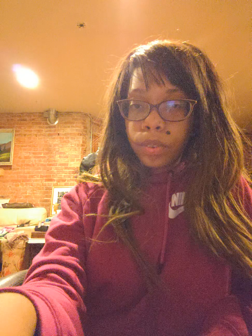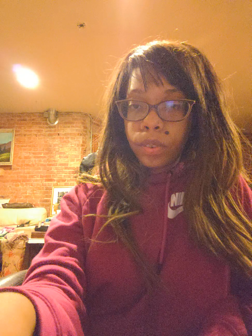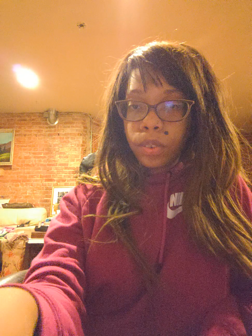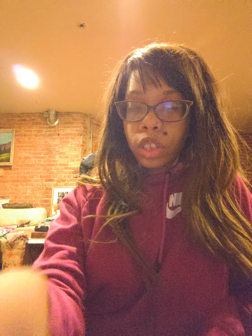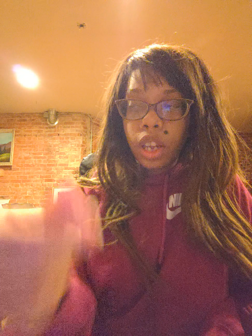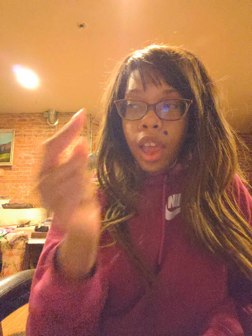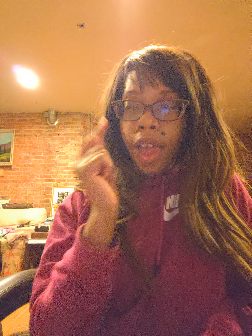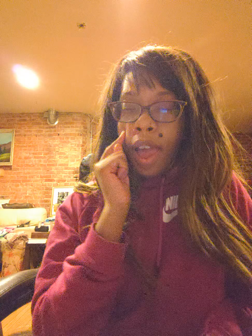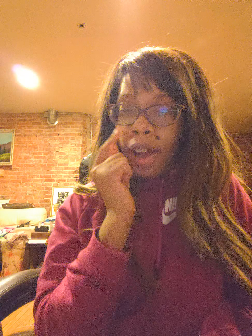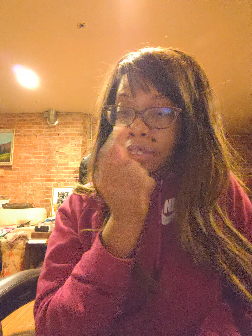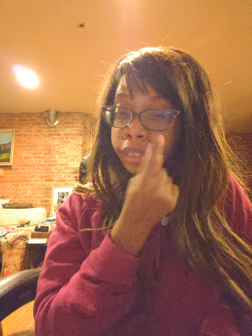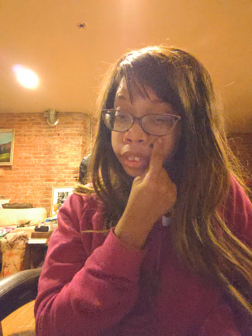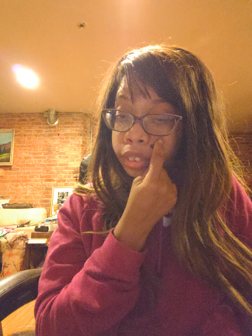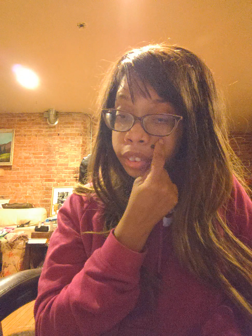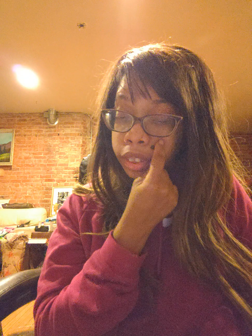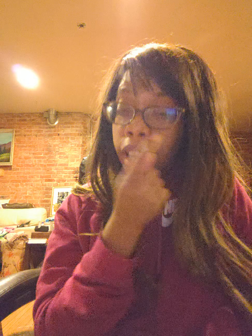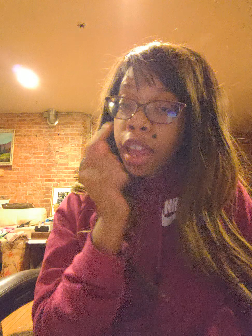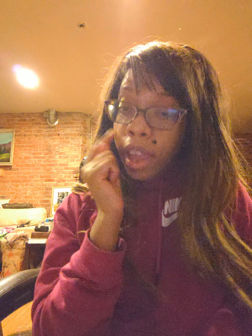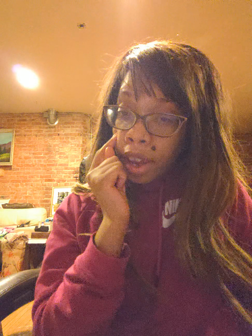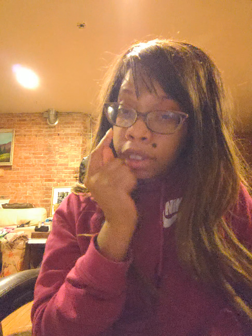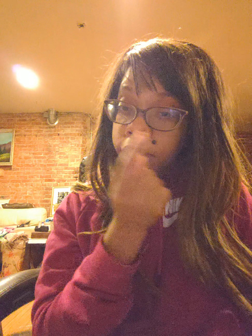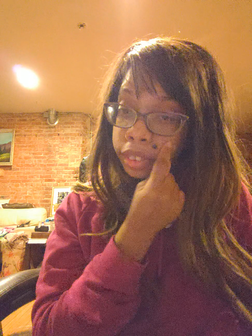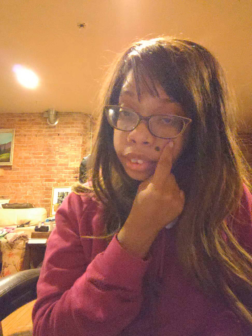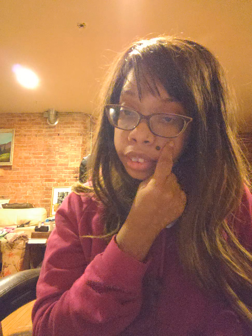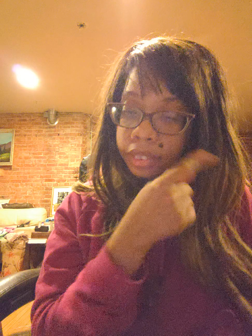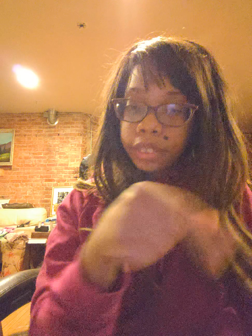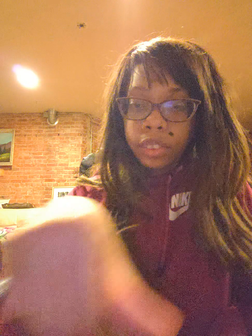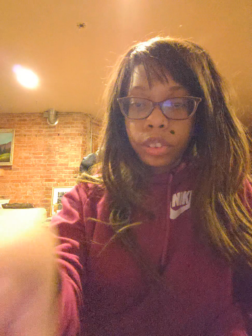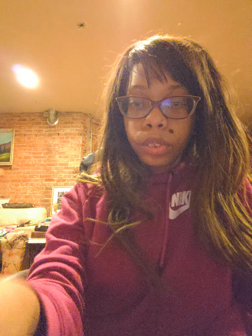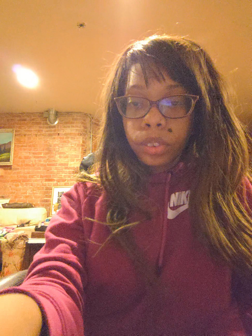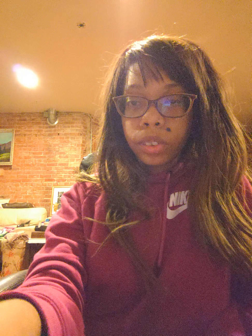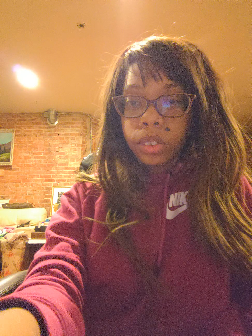eye